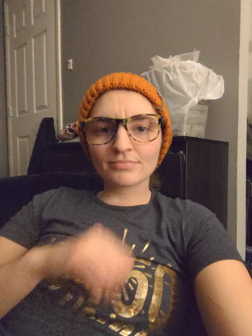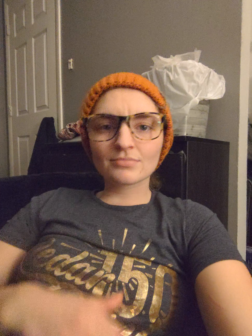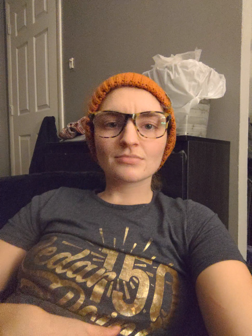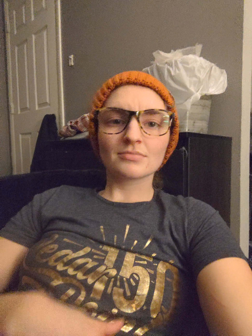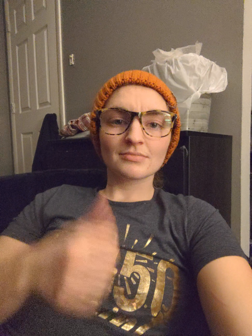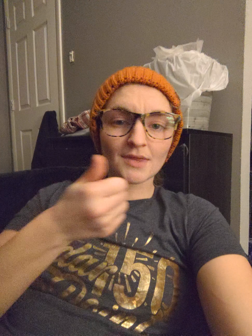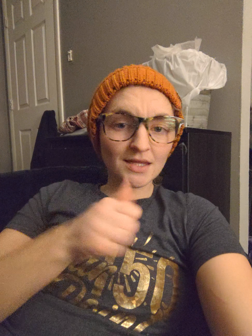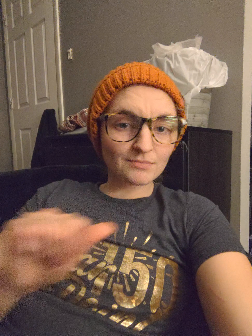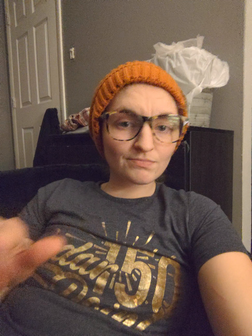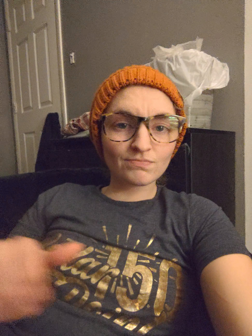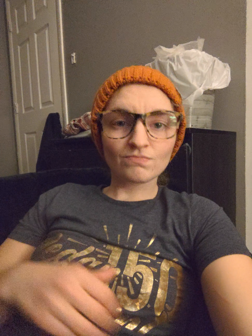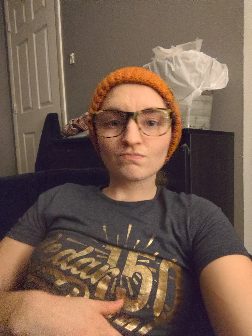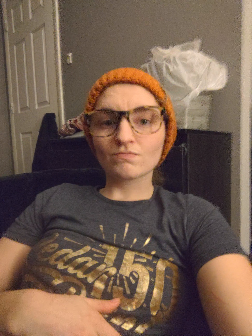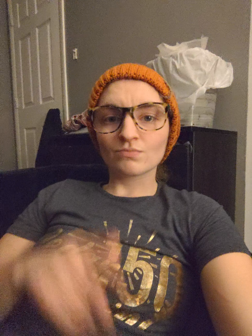any